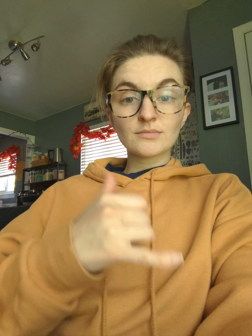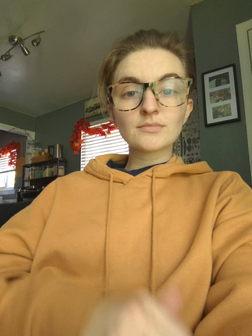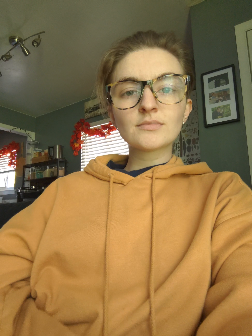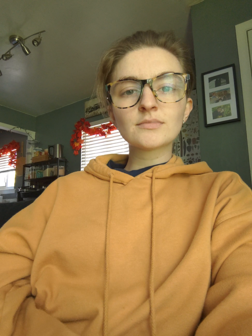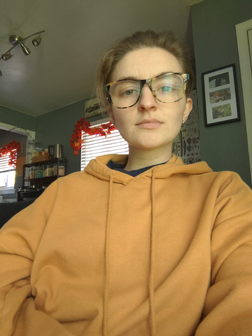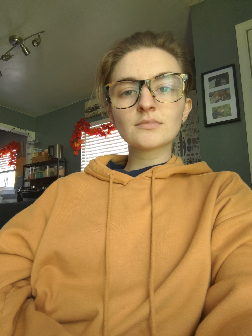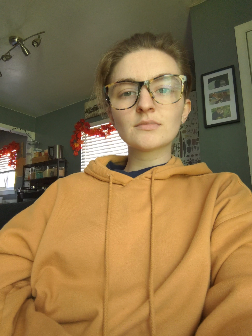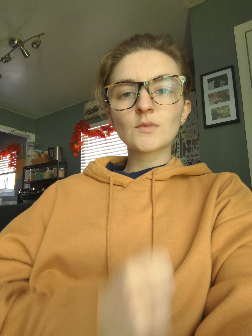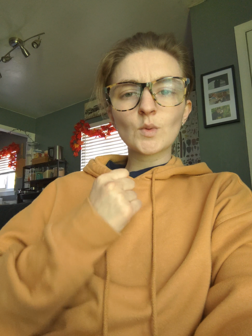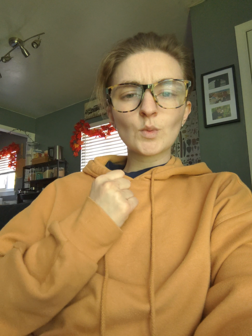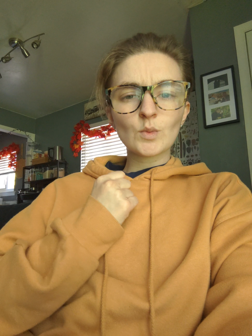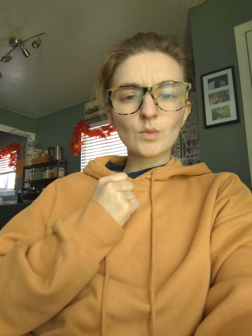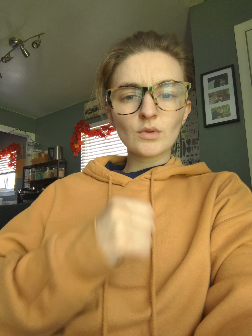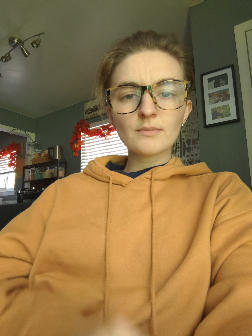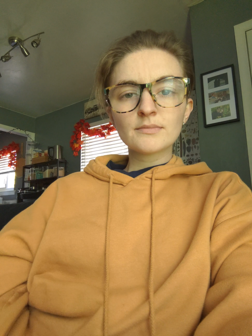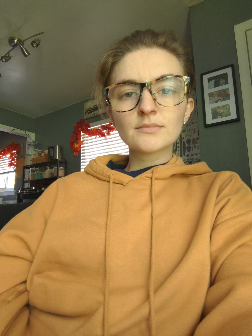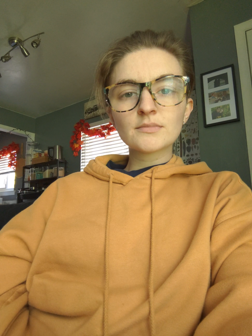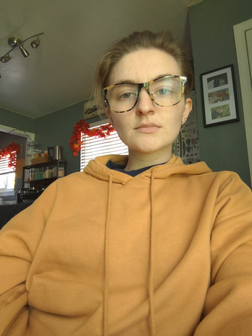cold